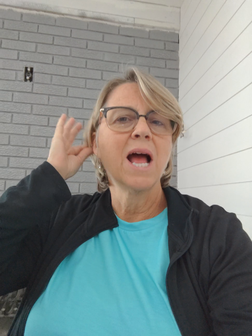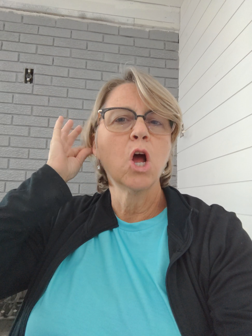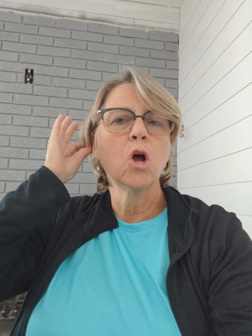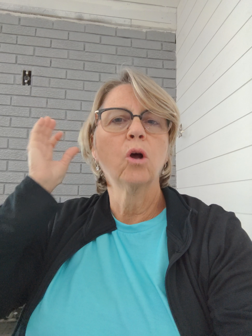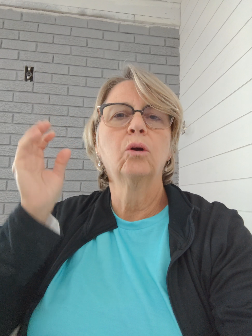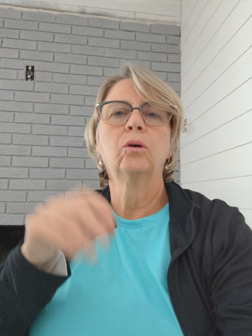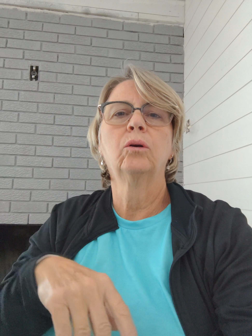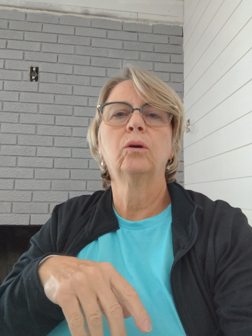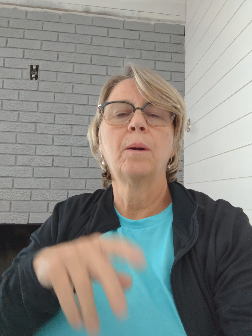hair